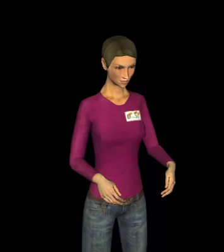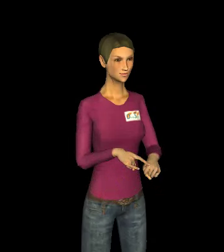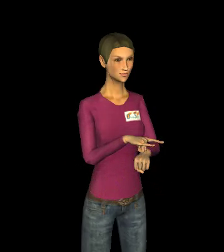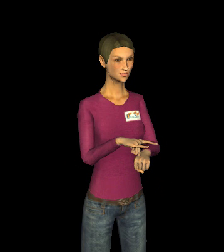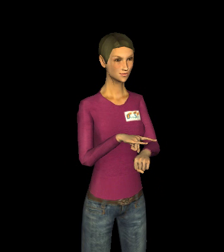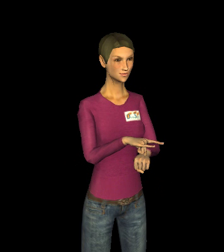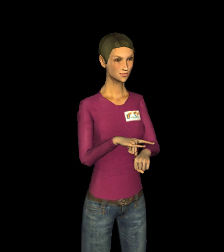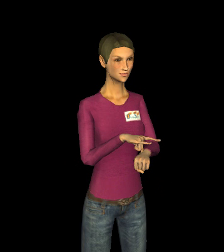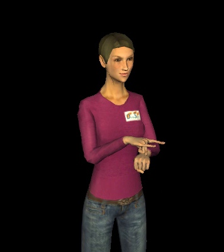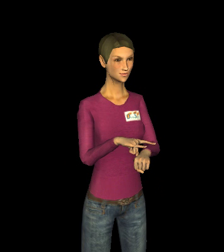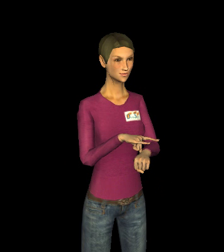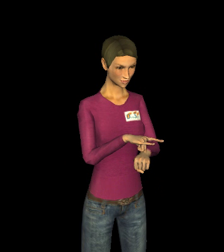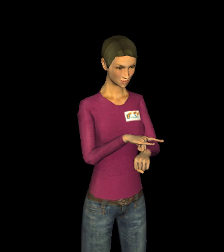ساعة